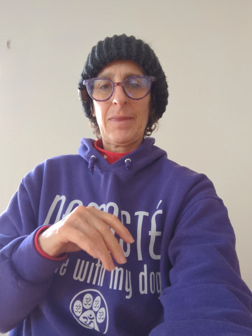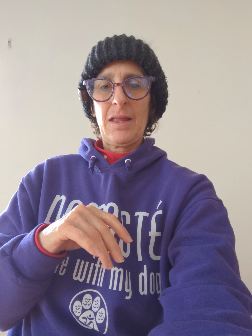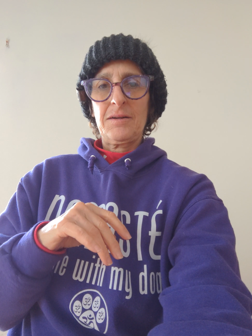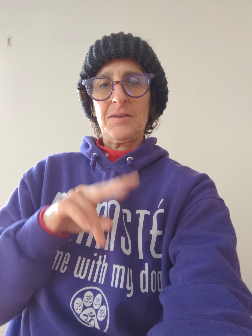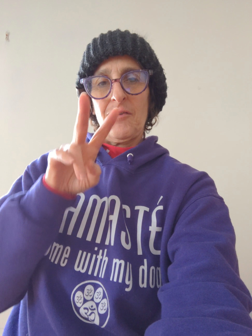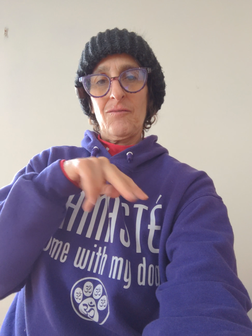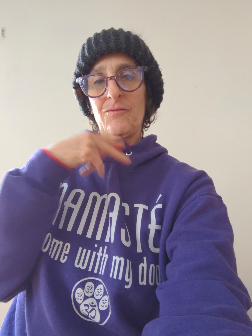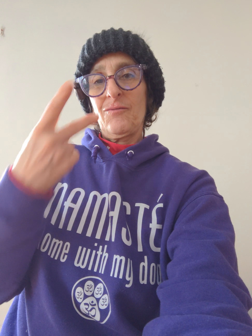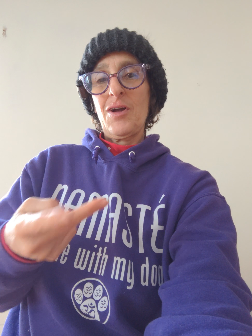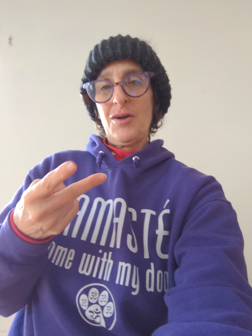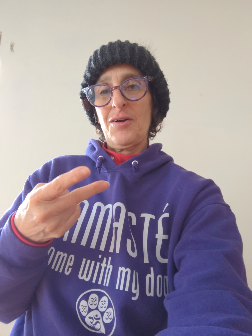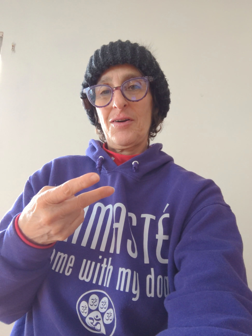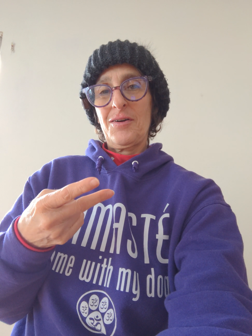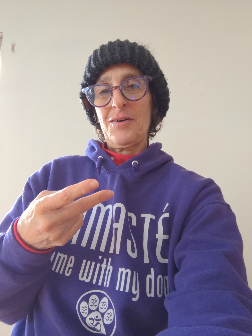fall